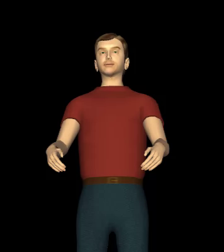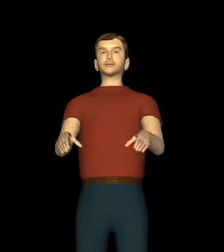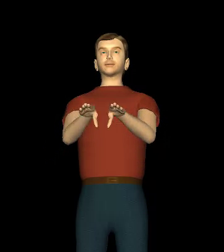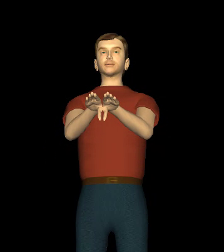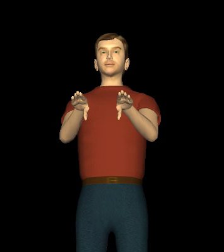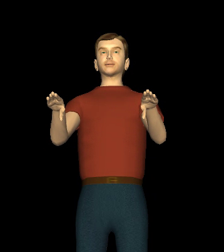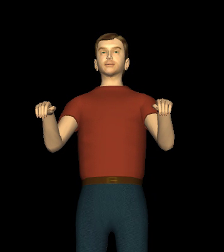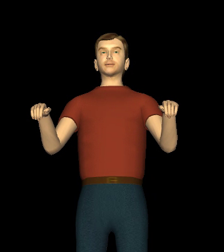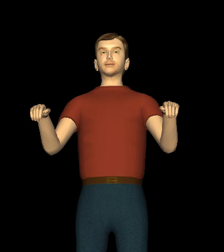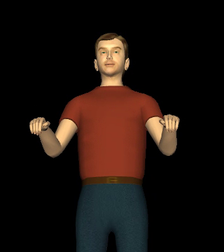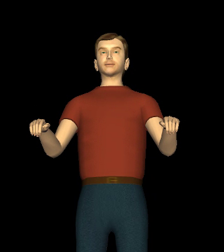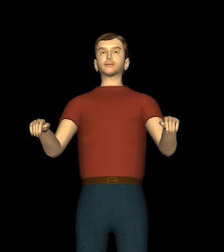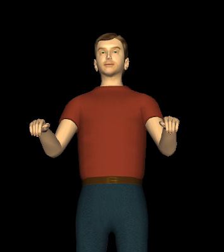أريكة